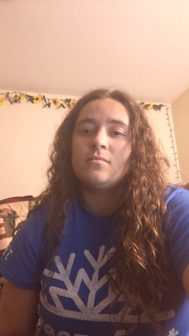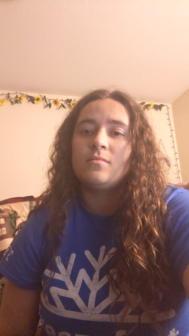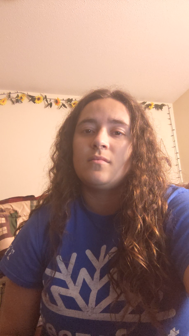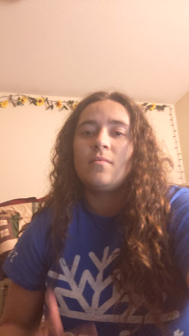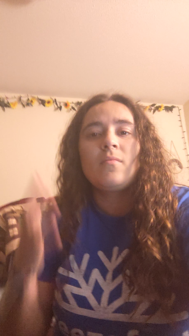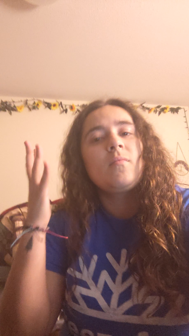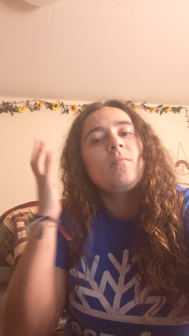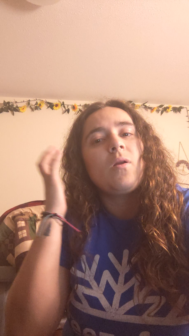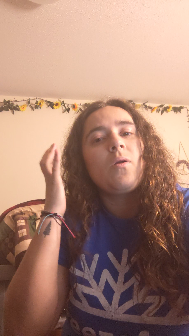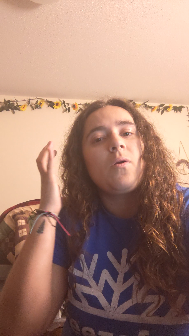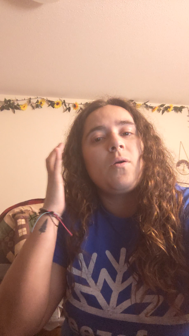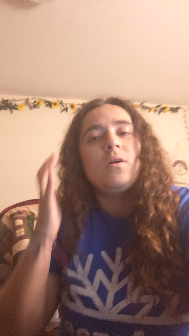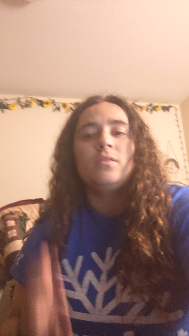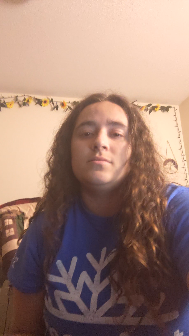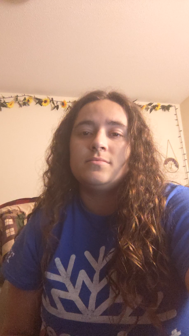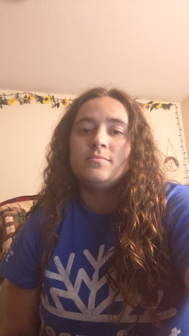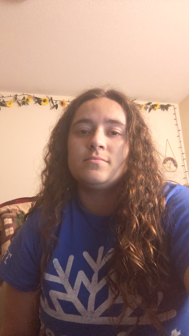pillow